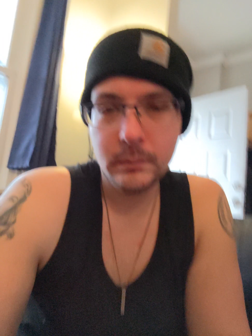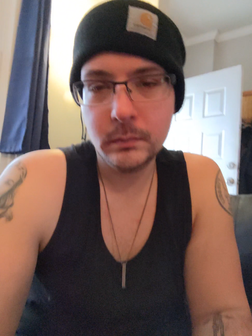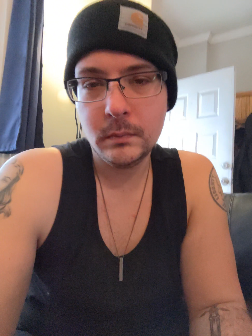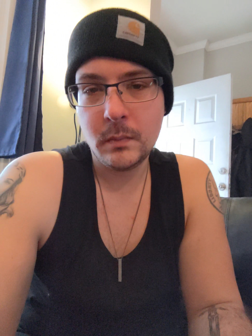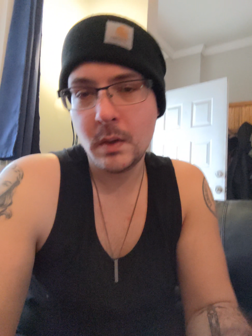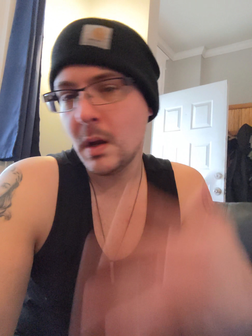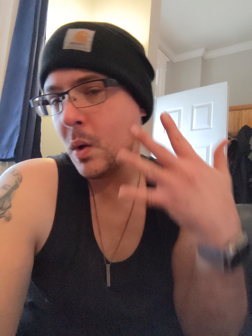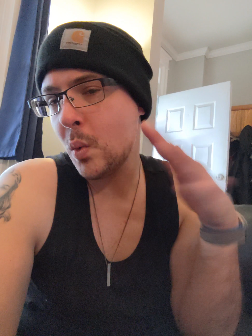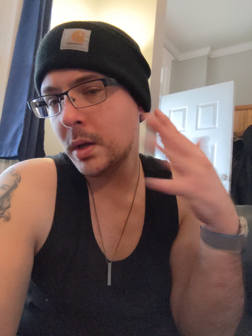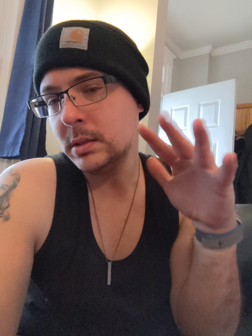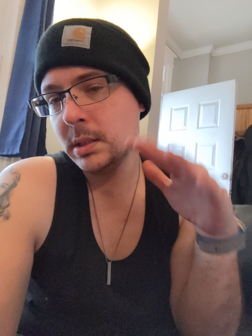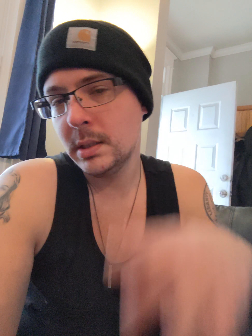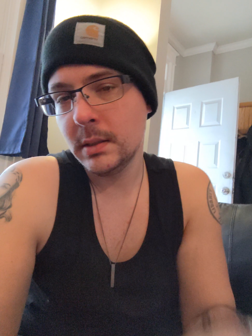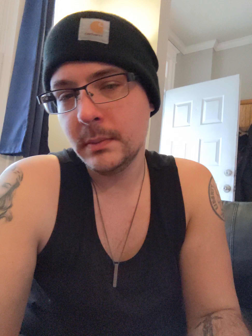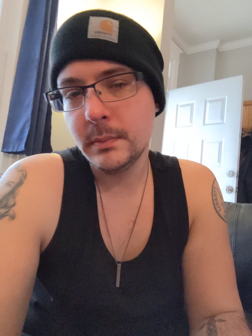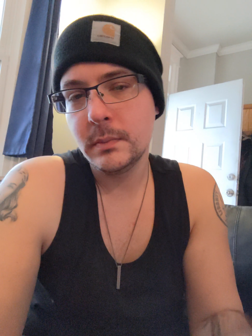noisy